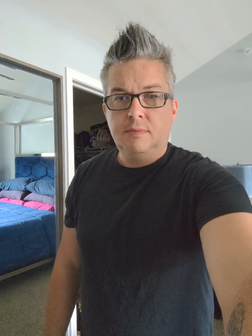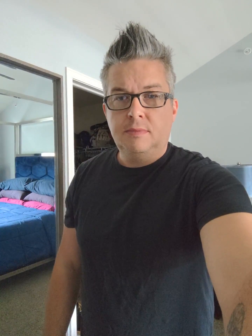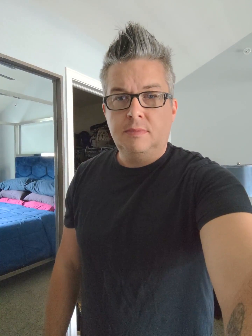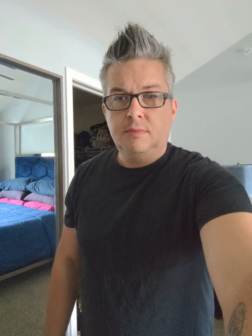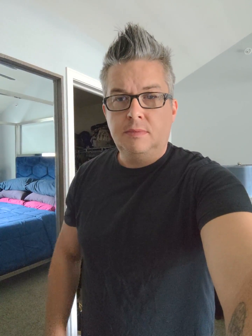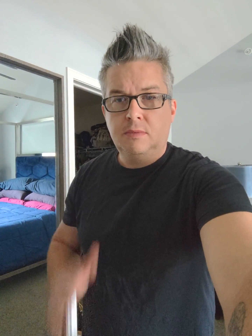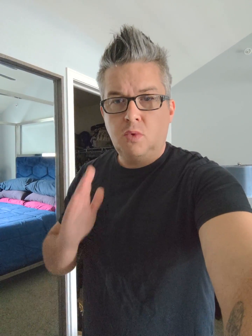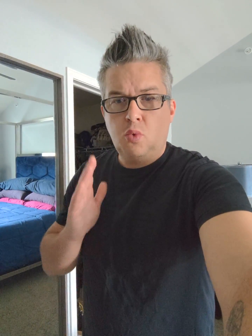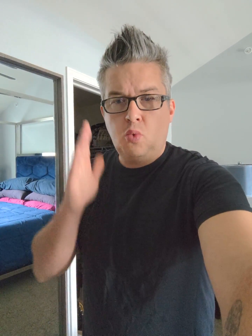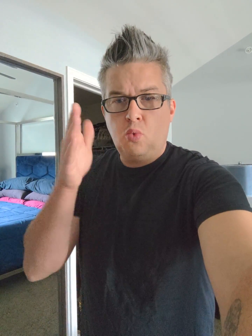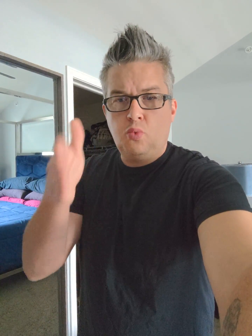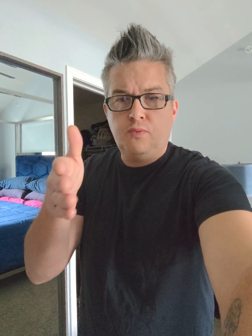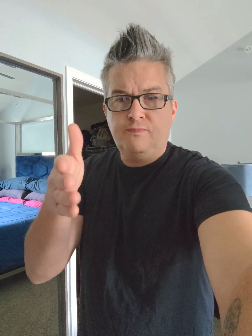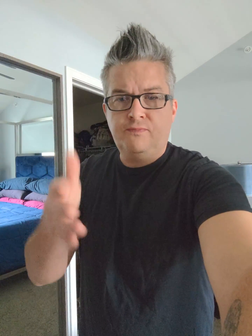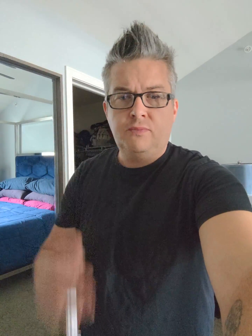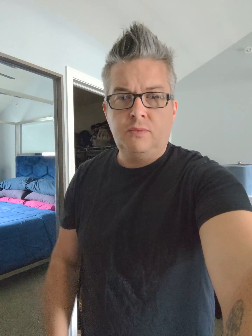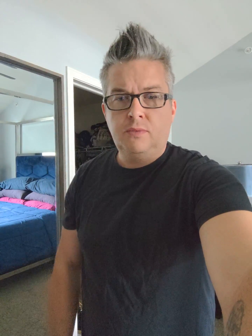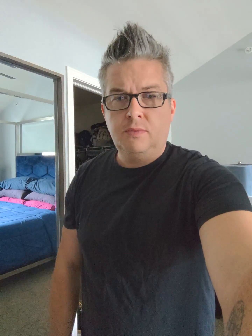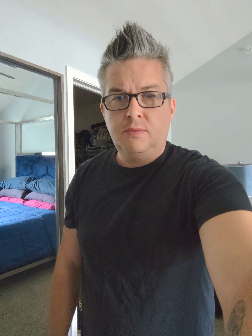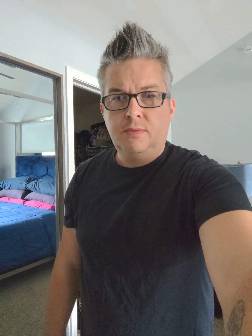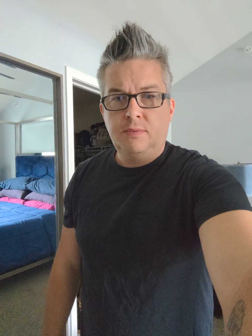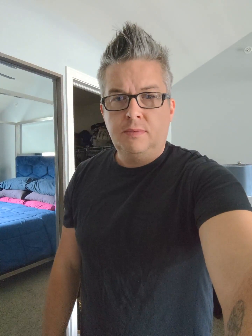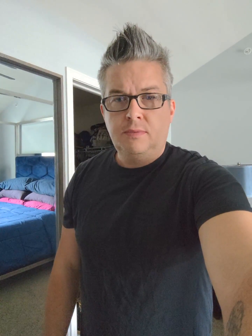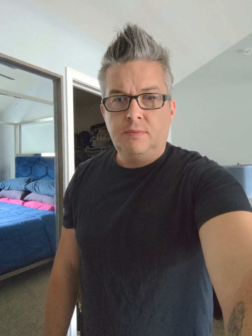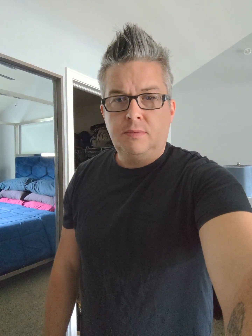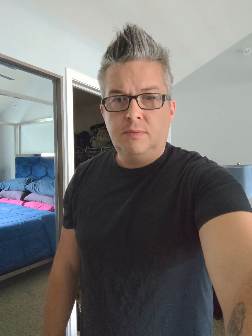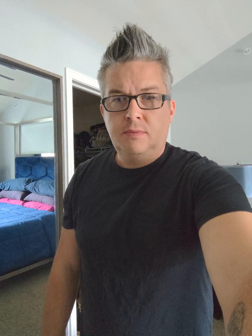over